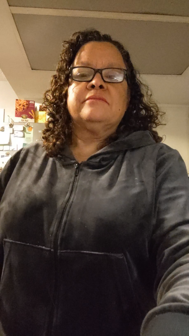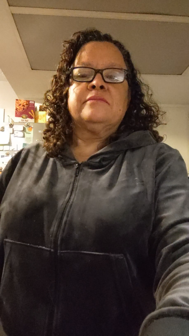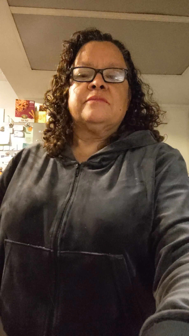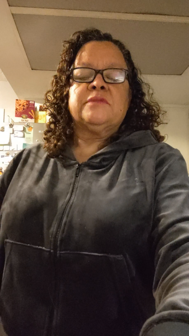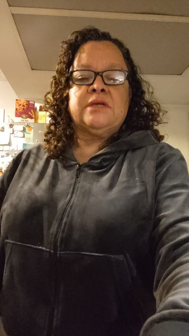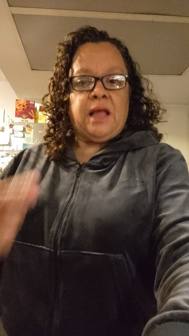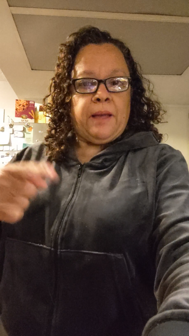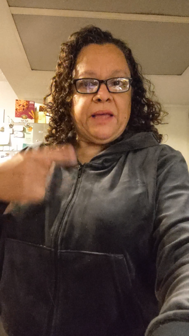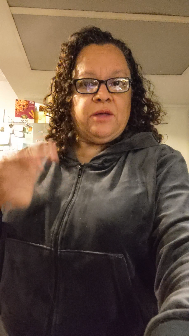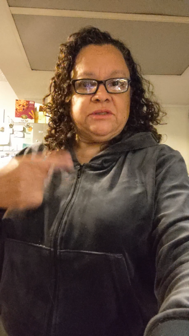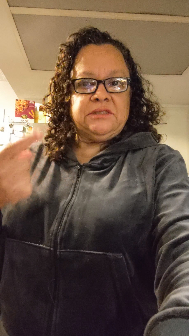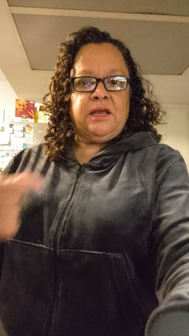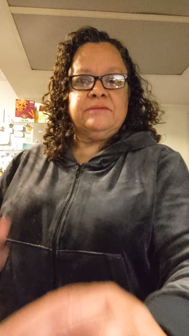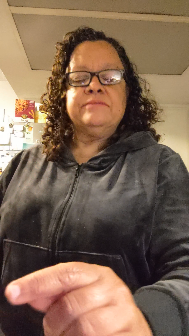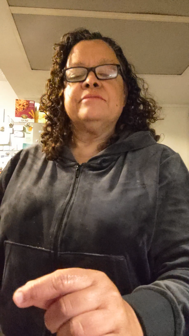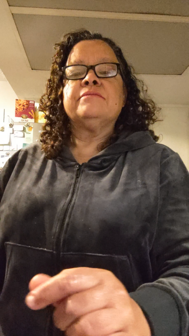about